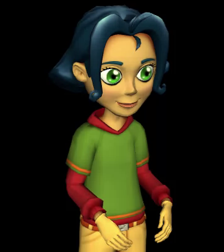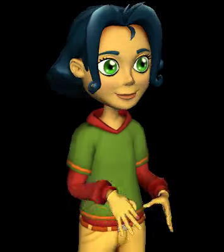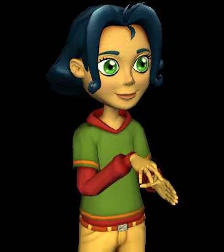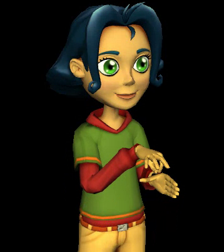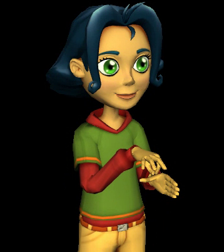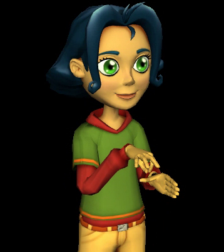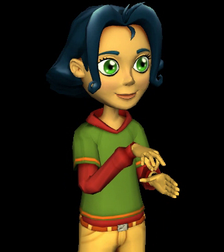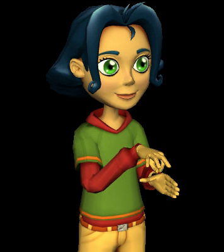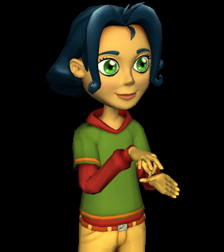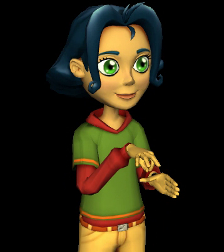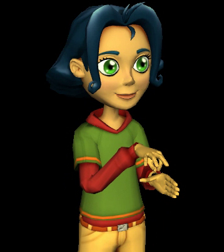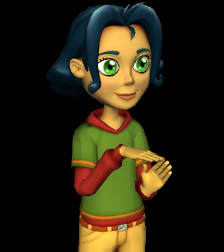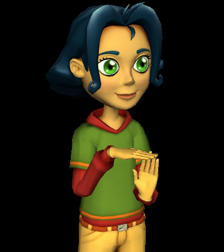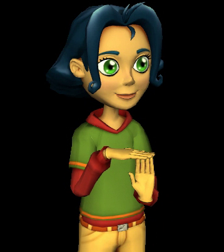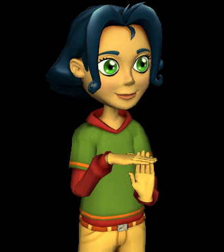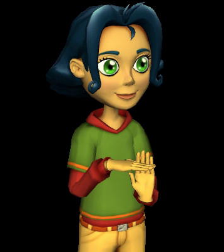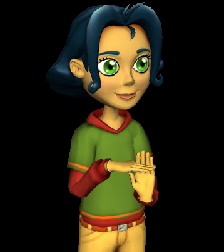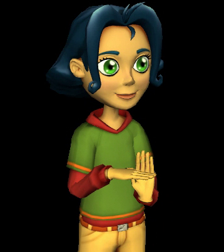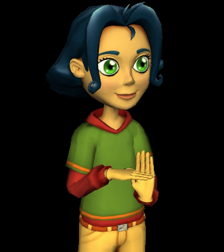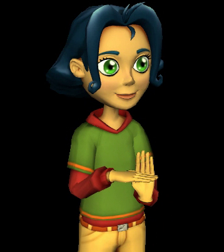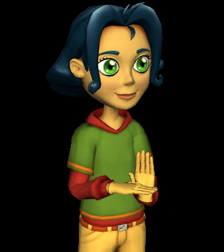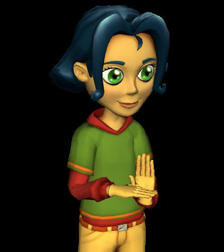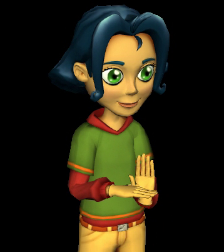وصفة